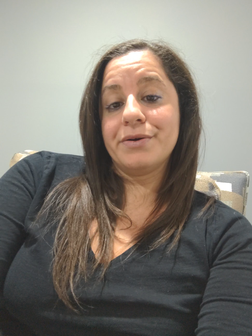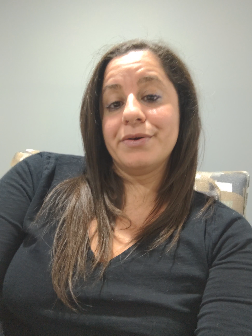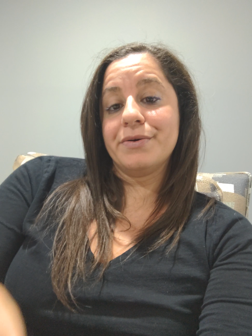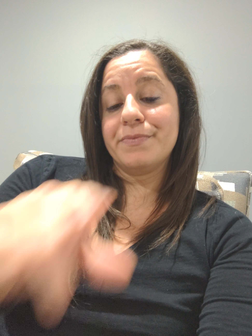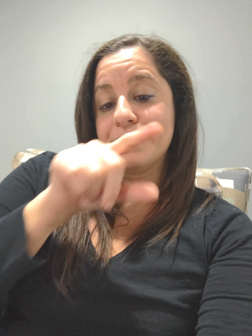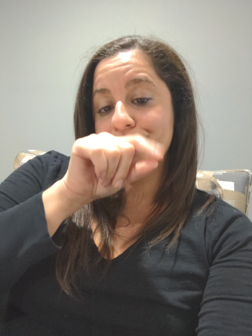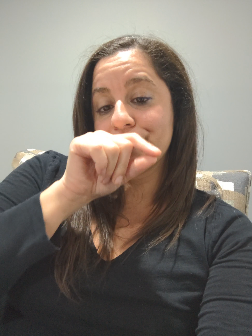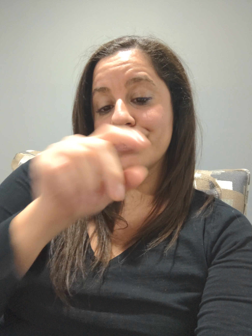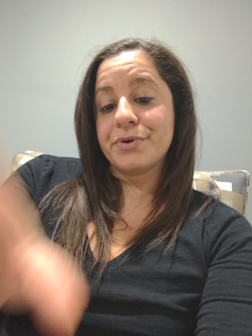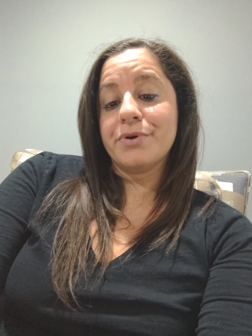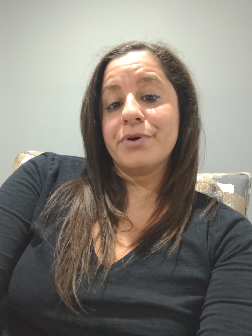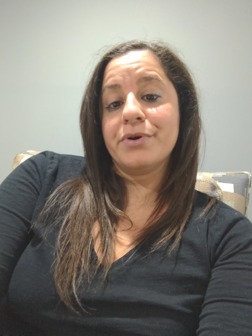bird